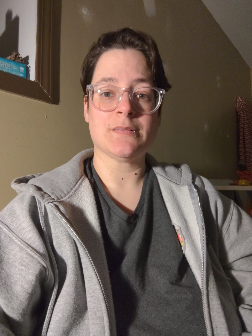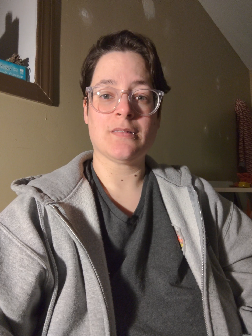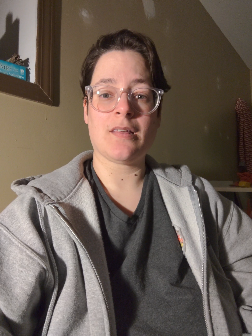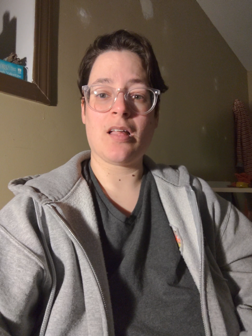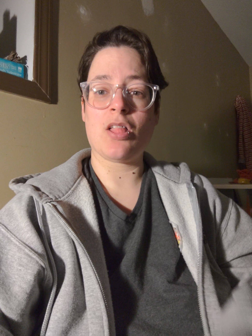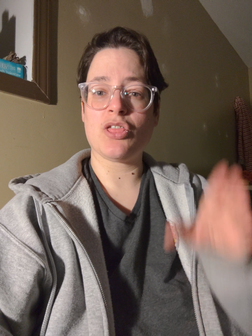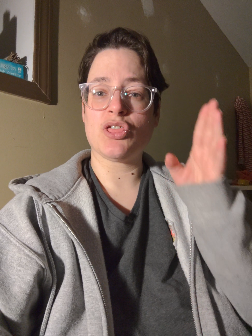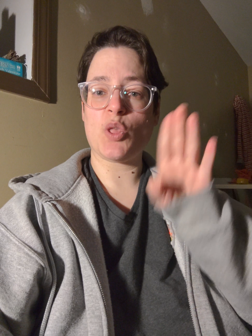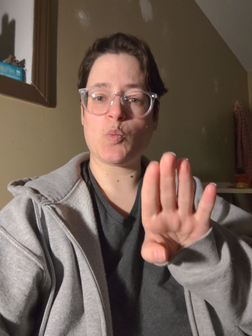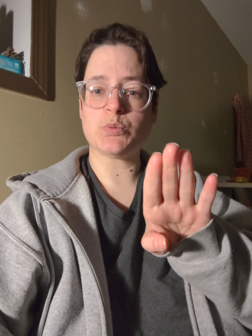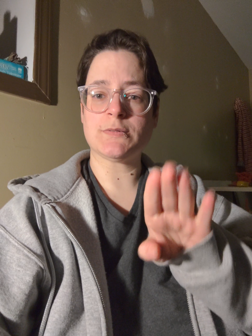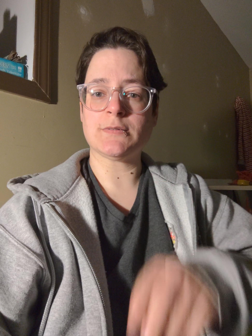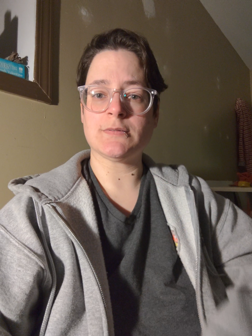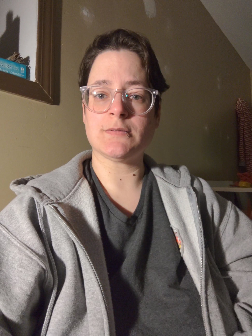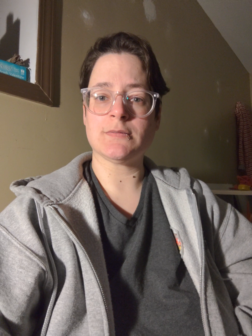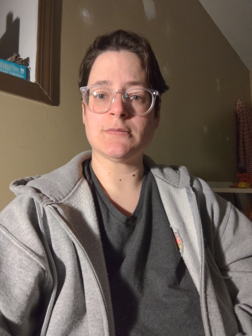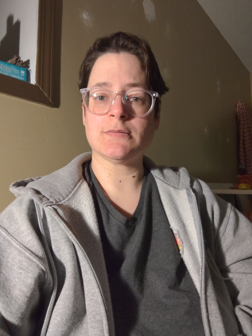close